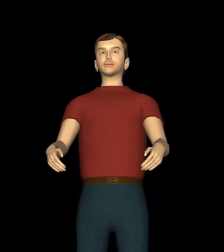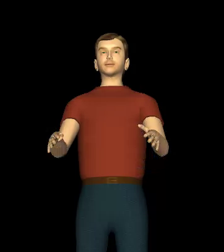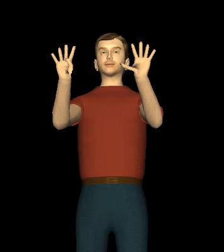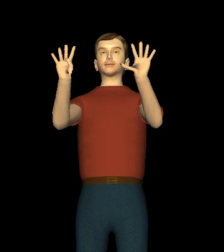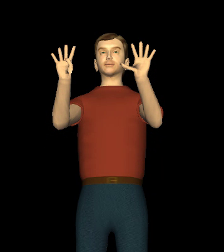9